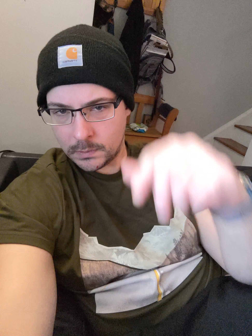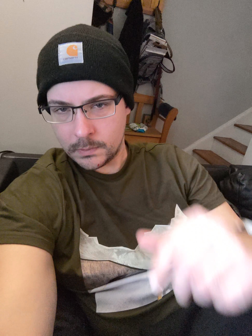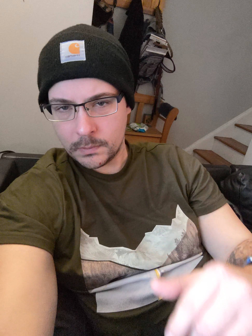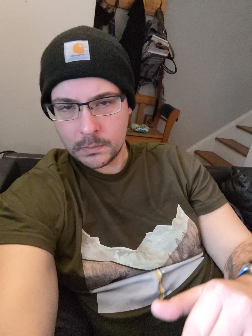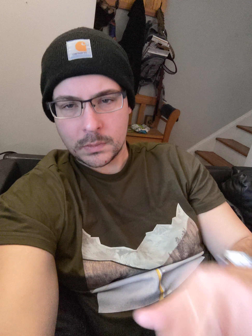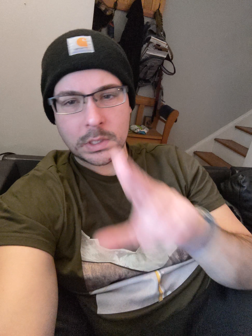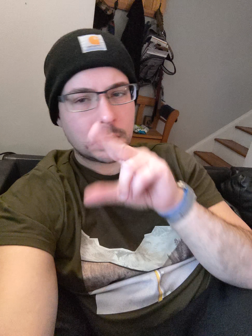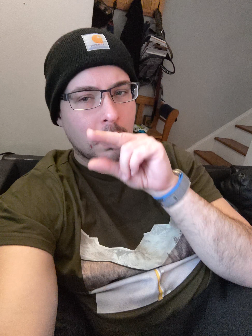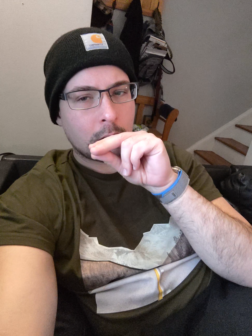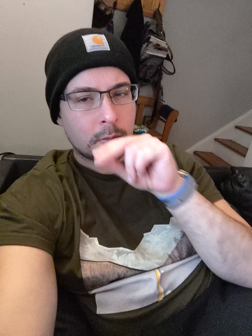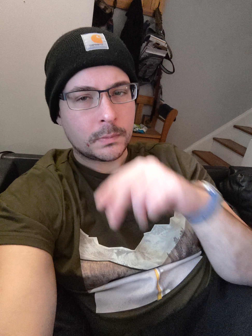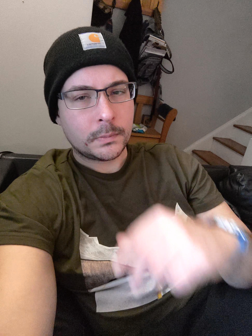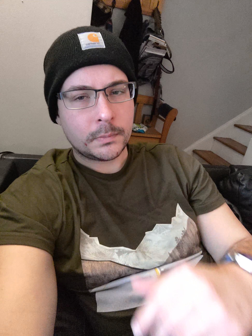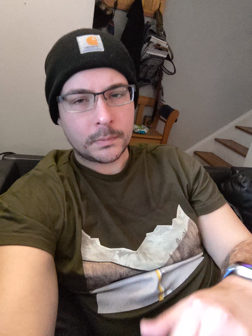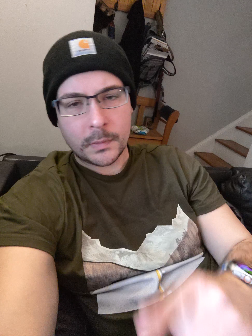duck